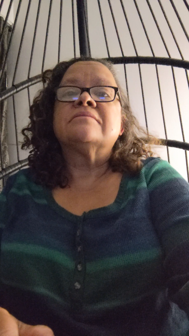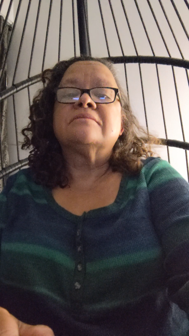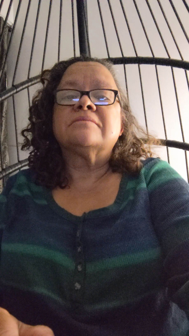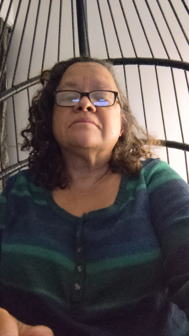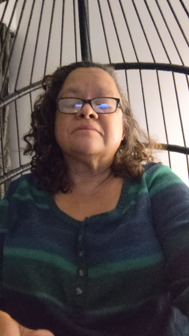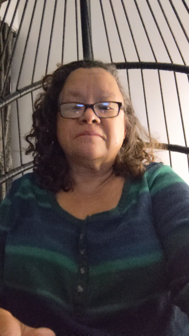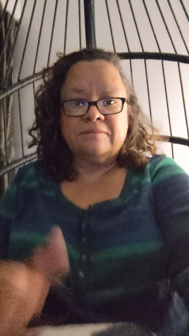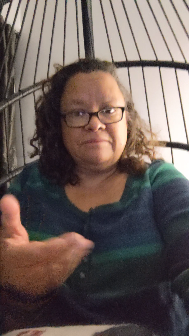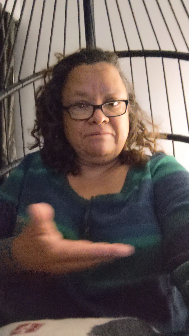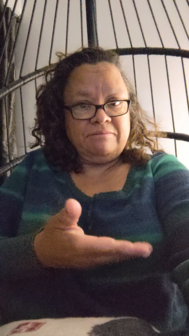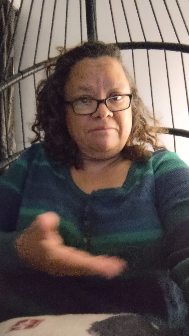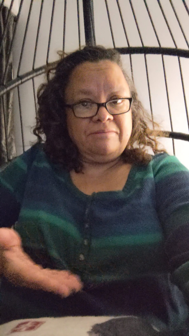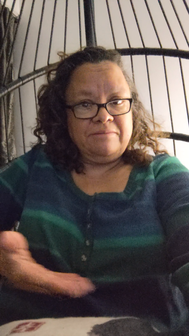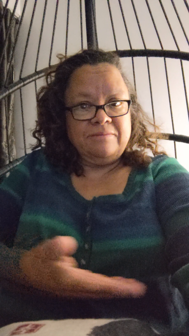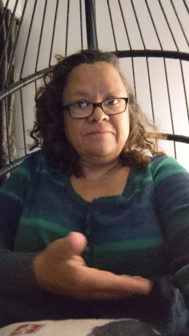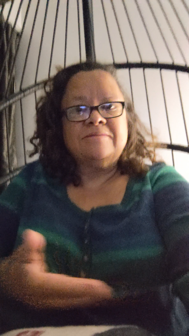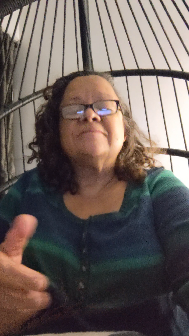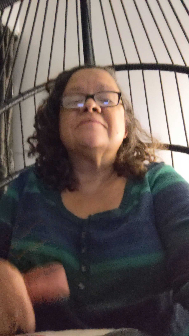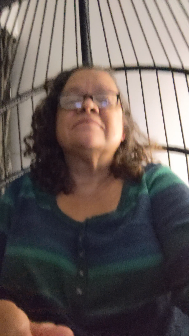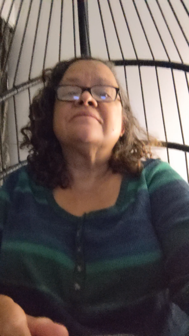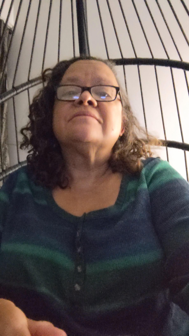baby